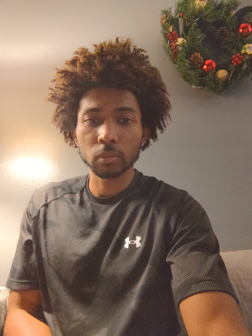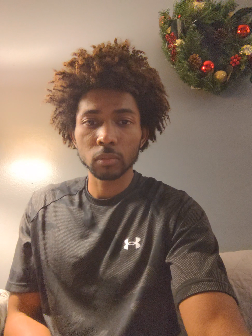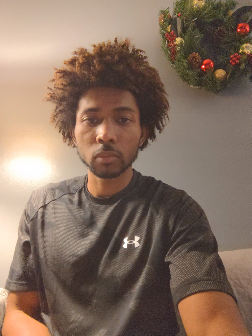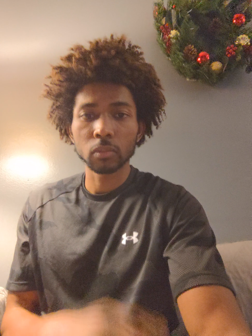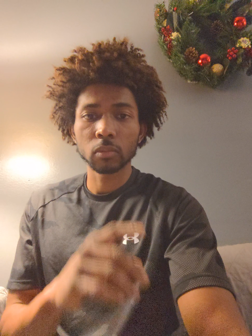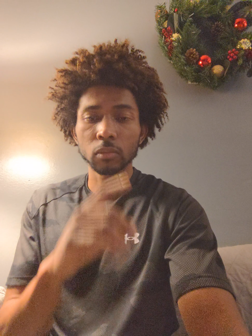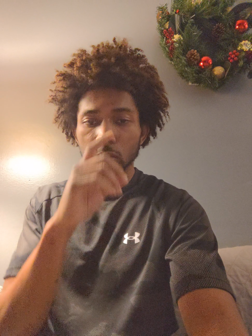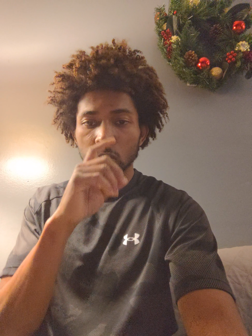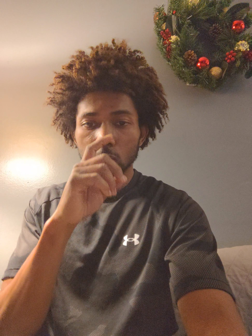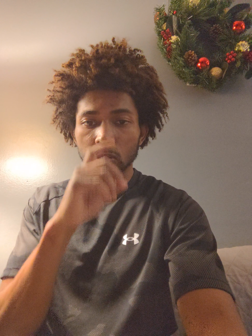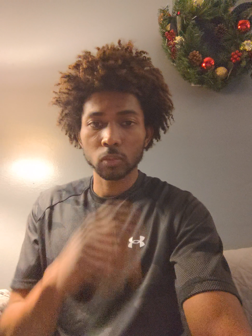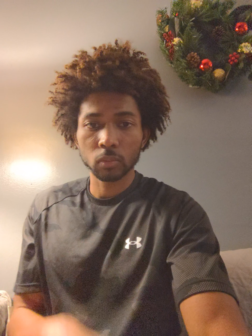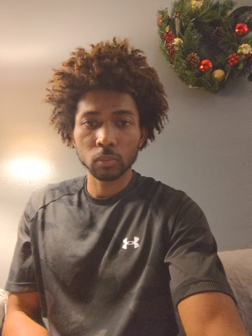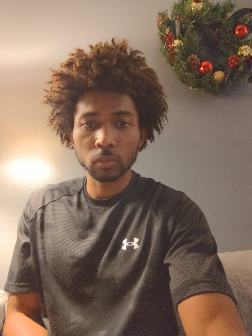doll